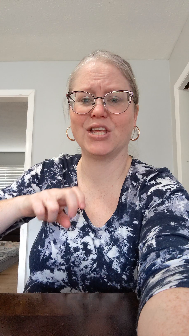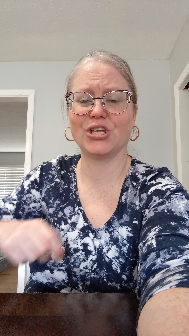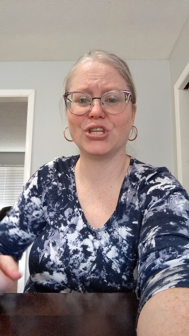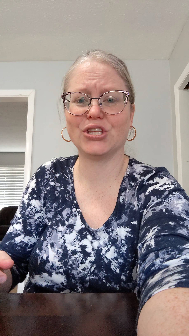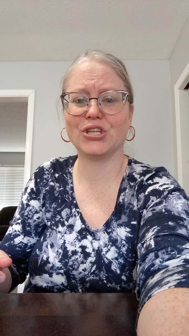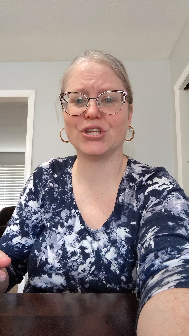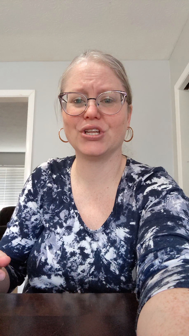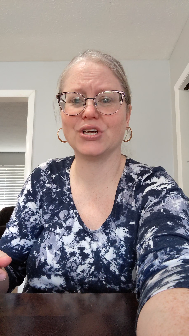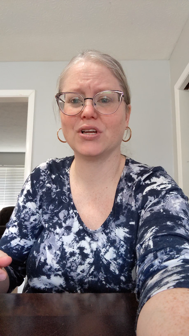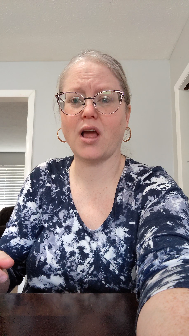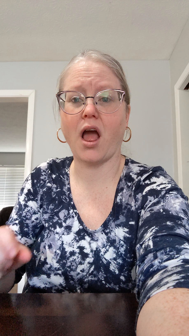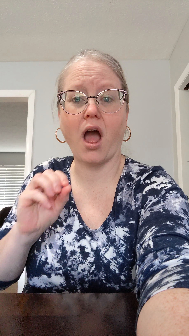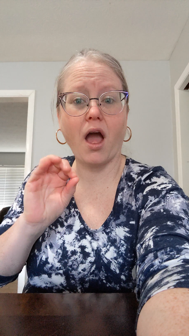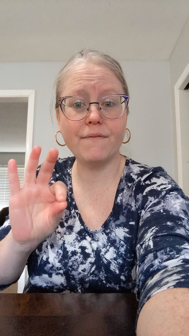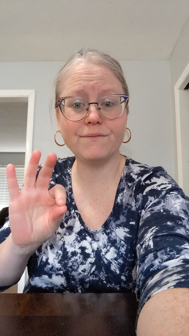of